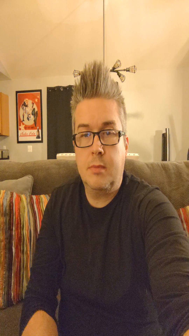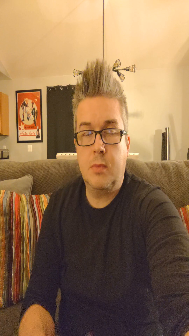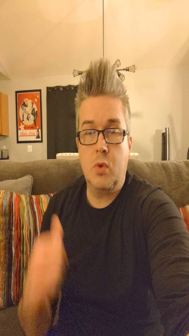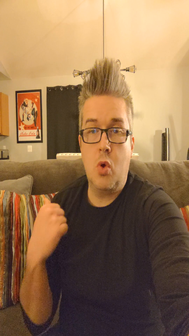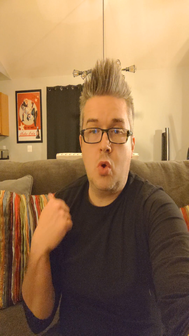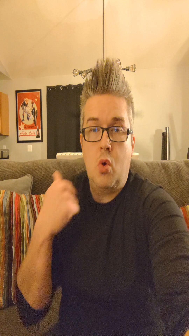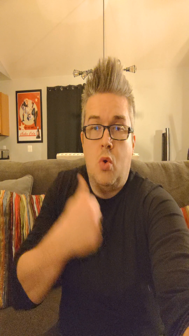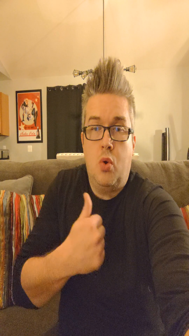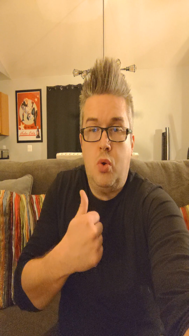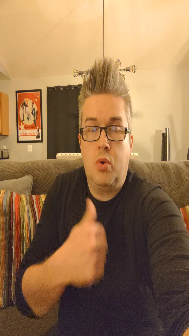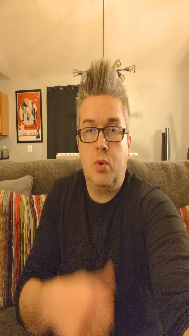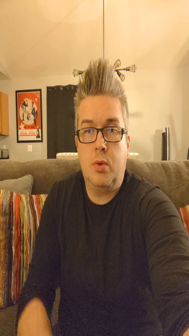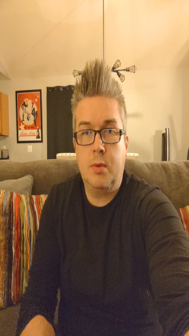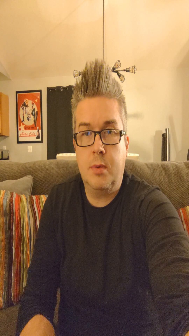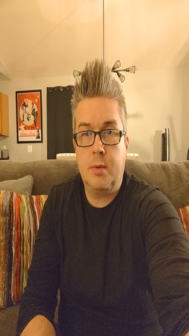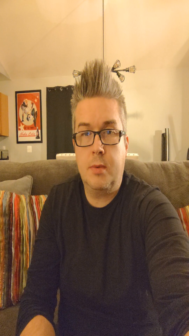jacket